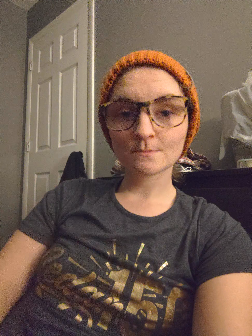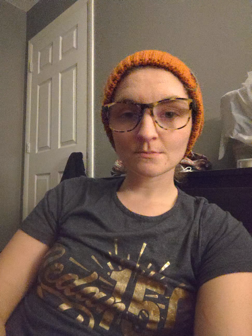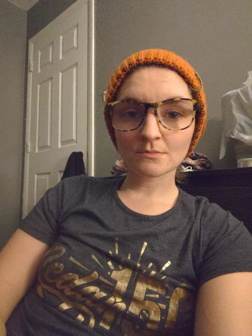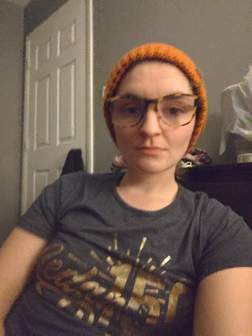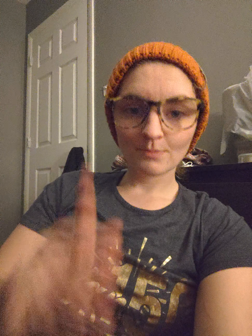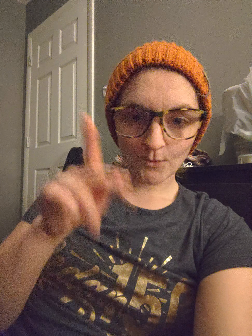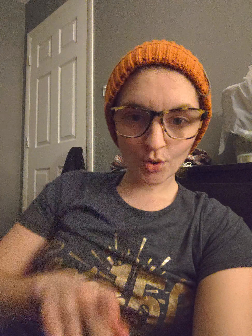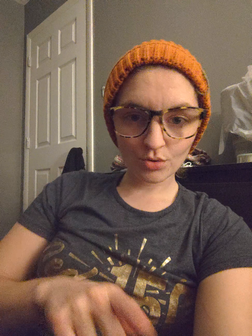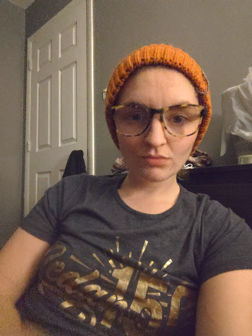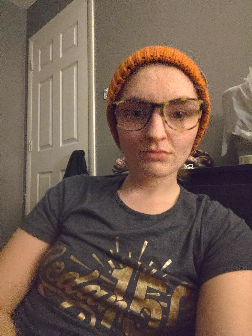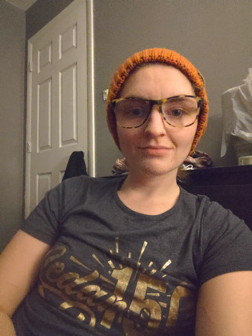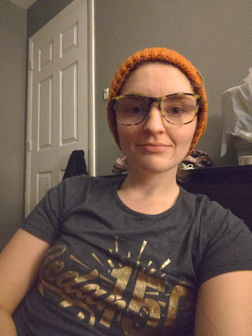person